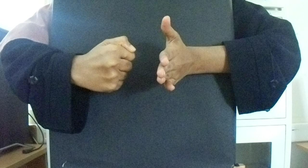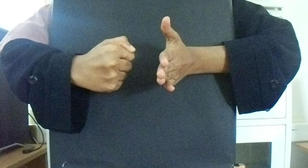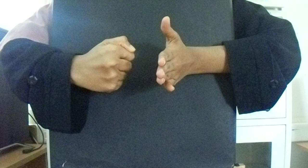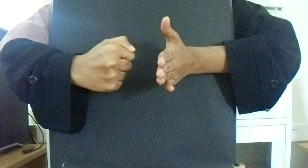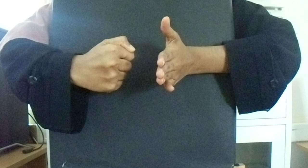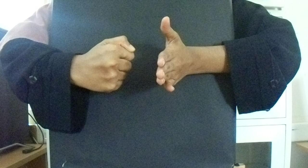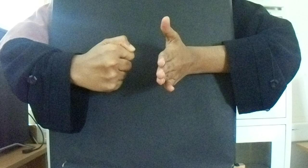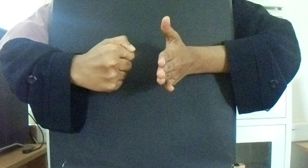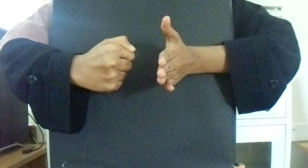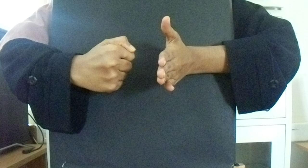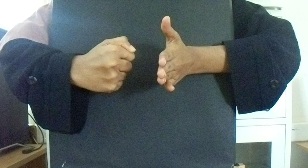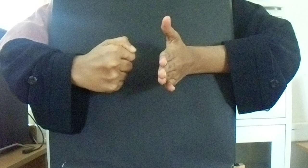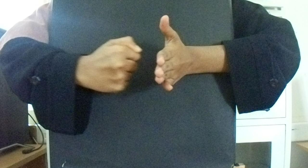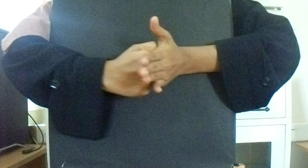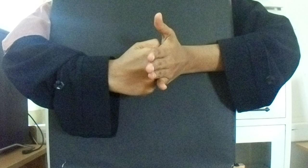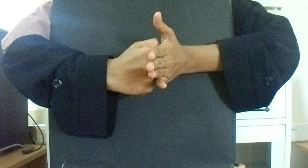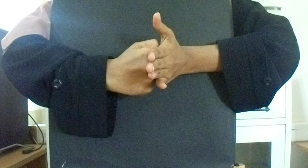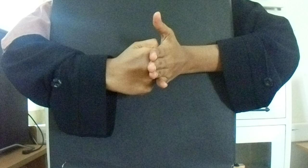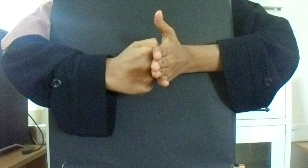accident